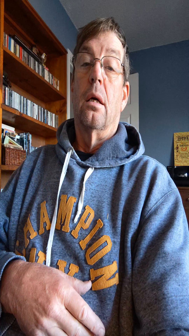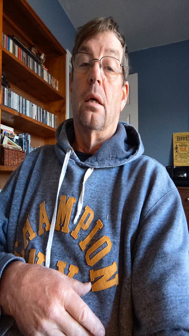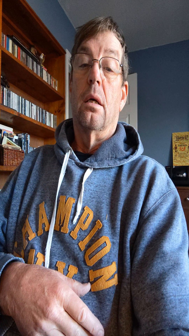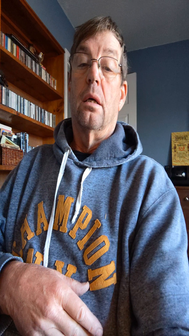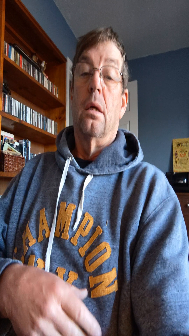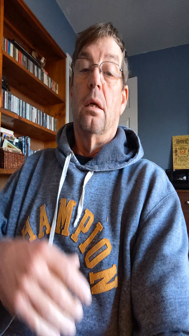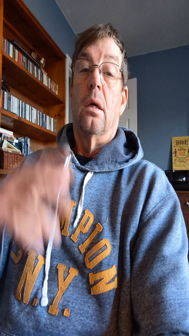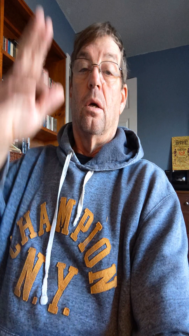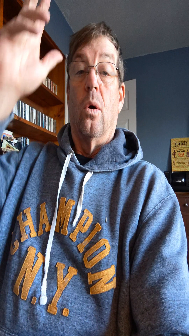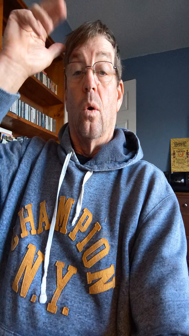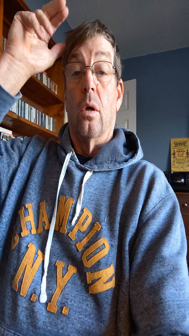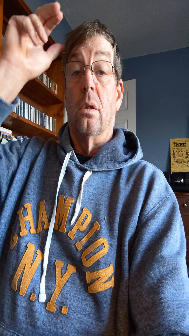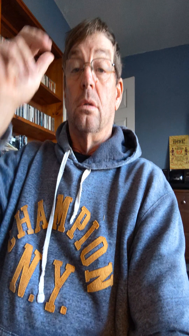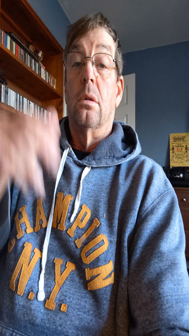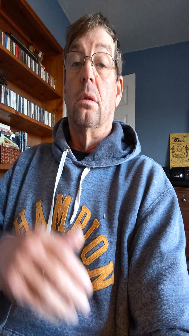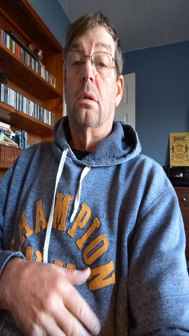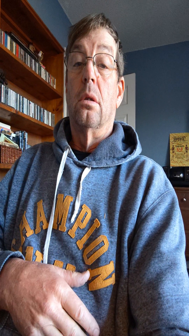horse